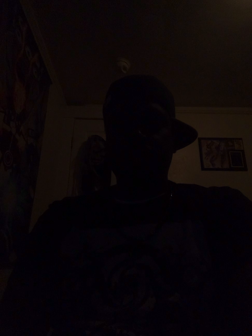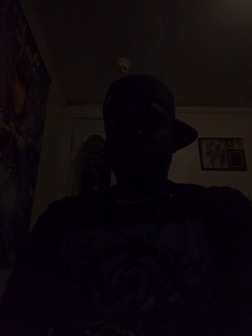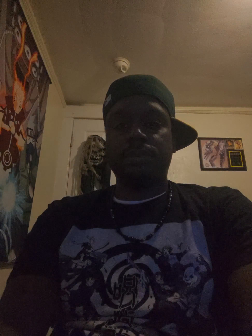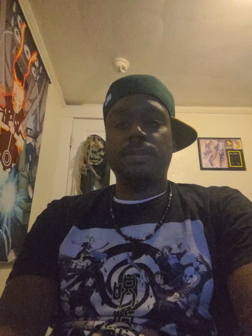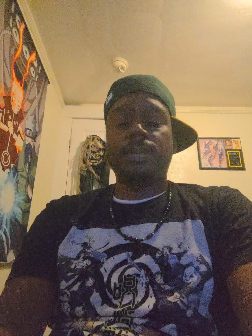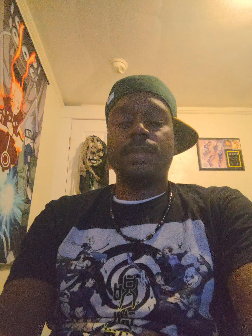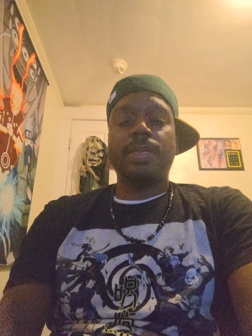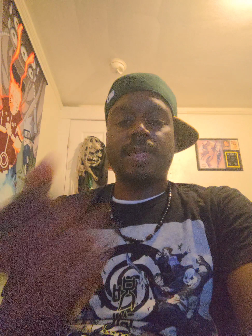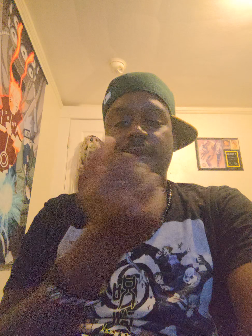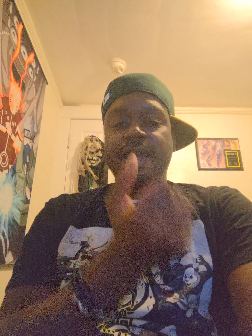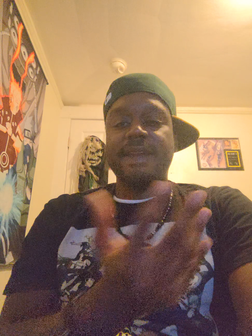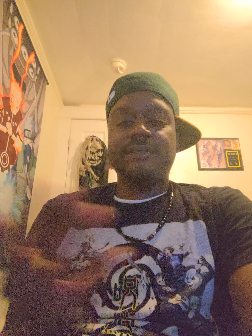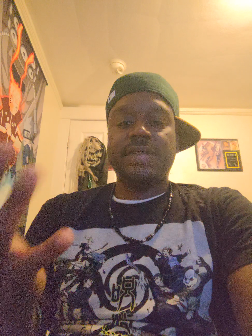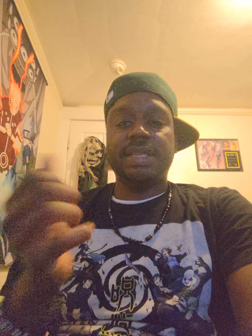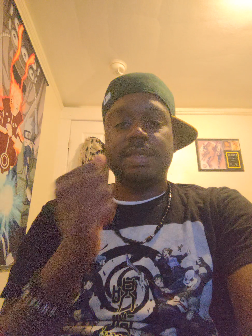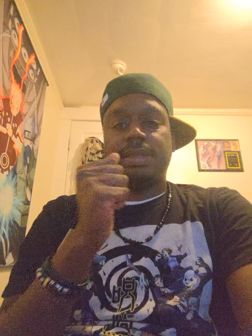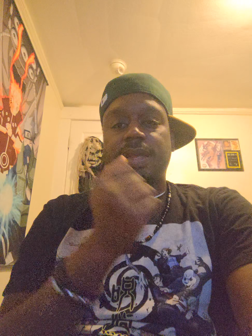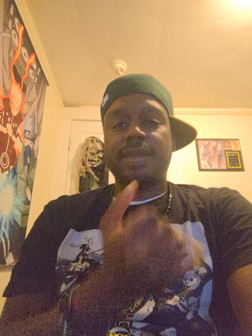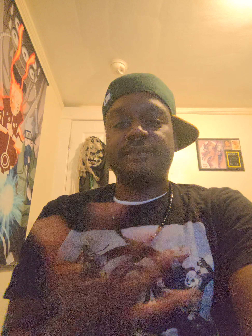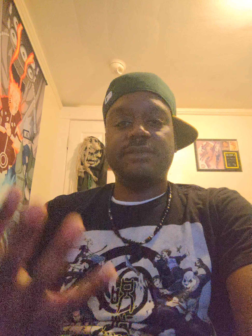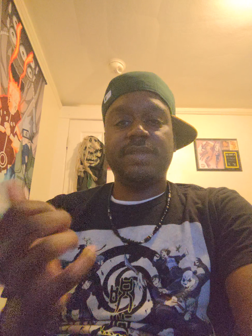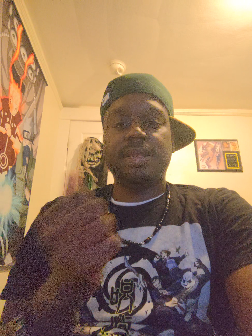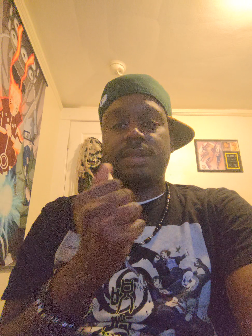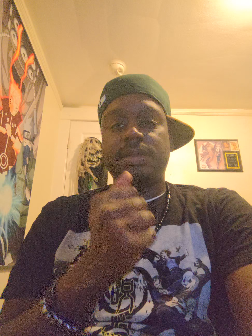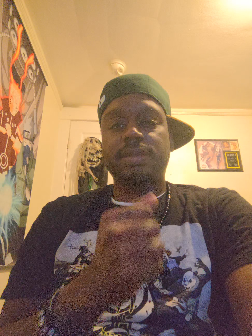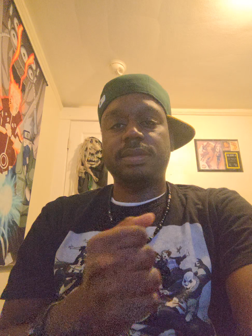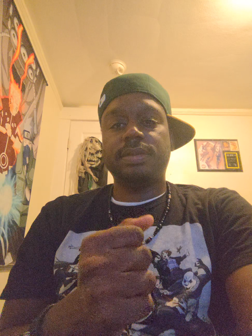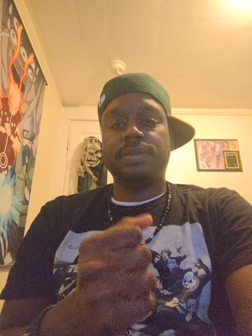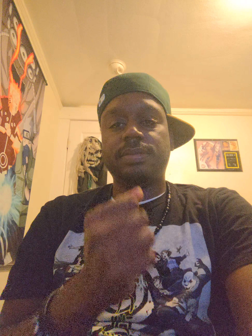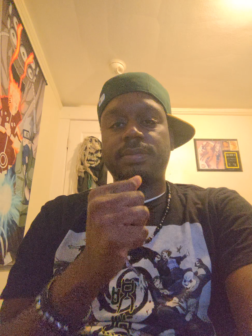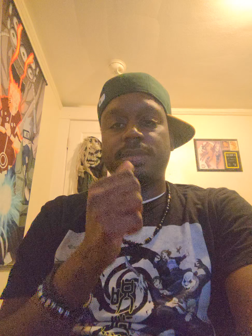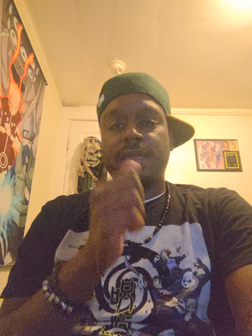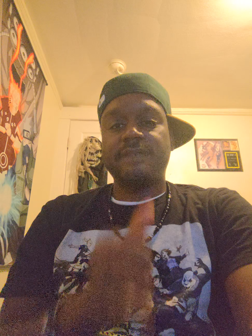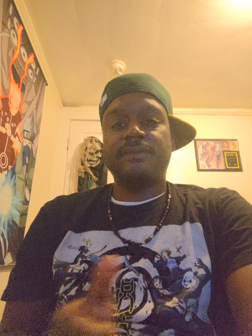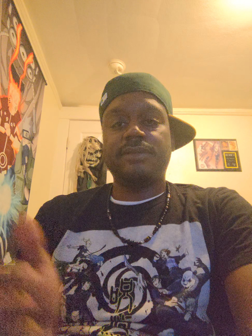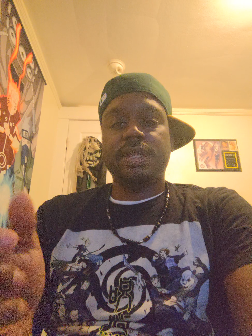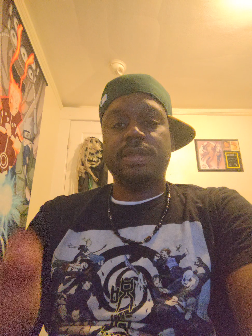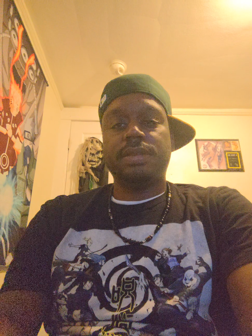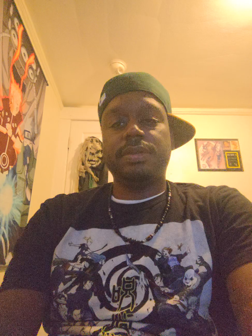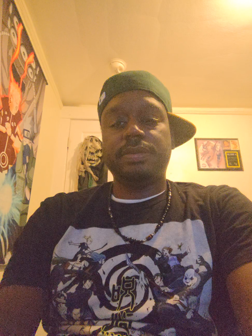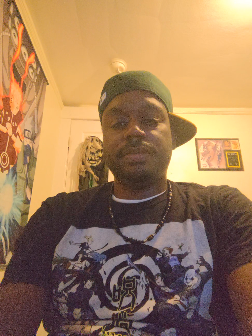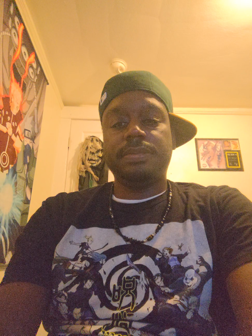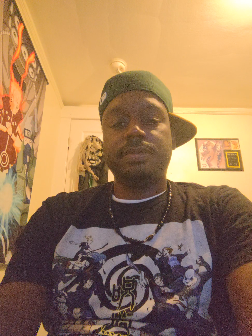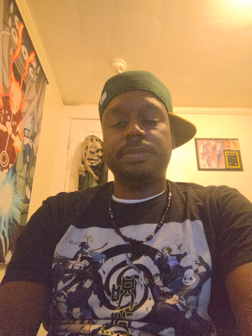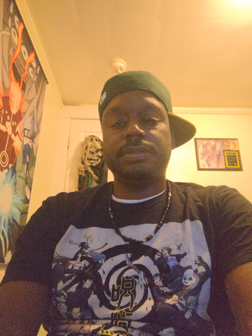every